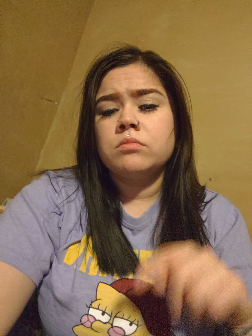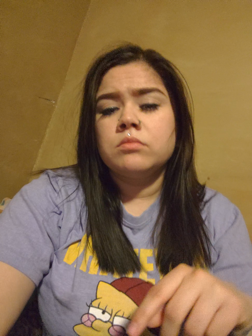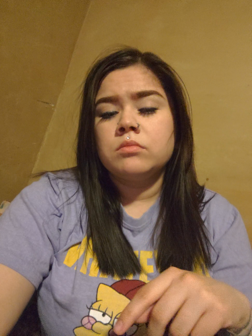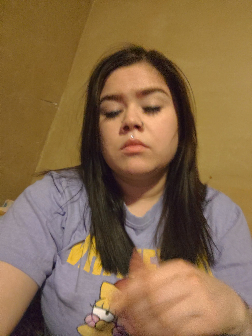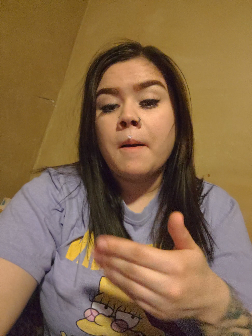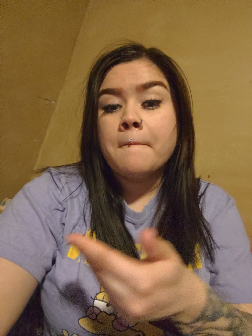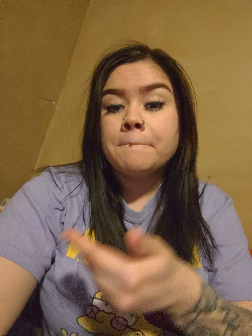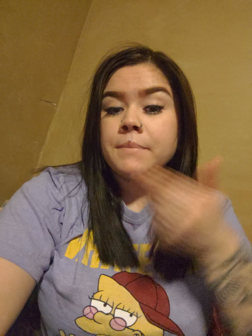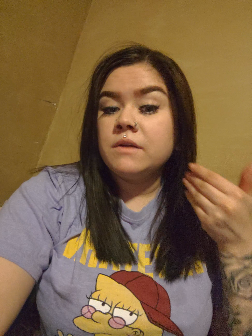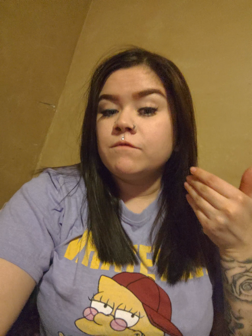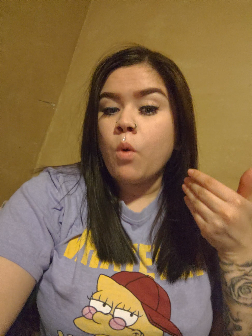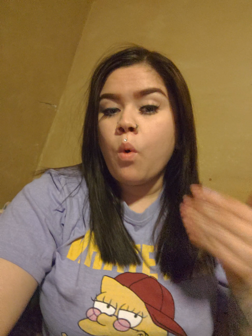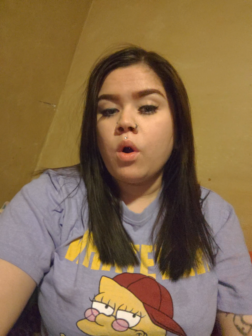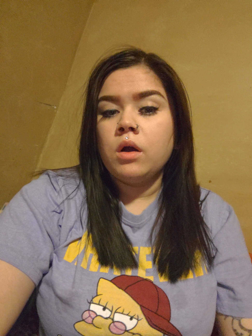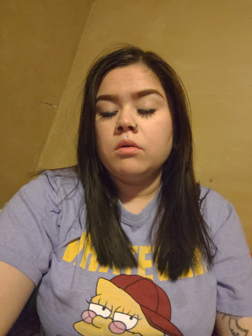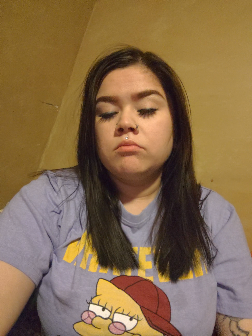before